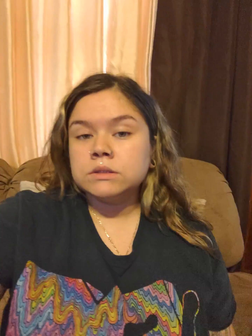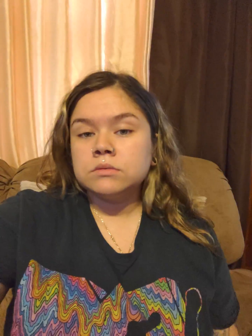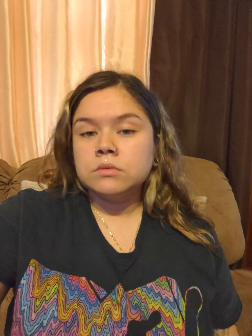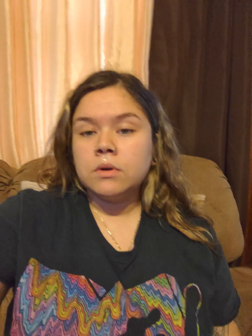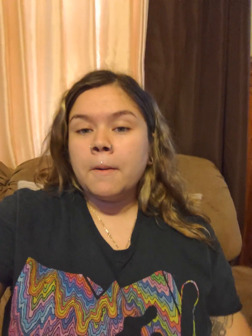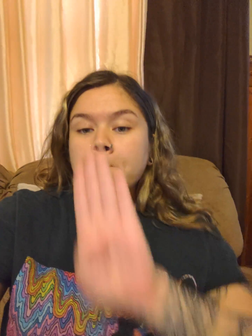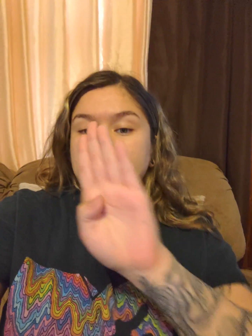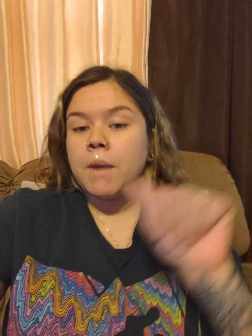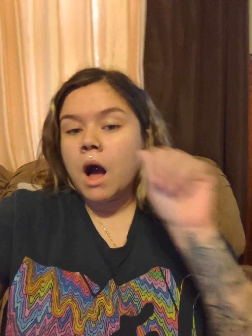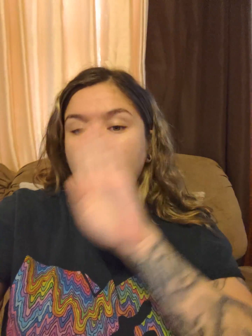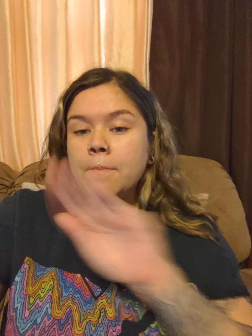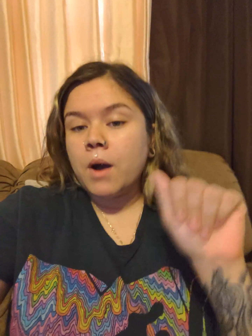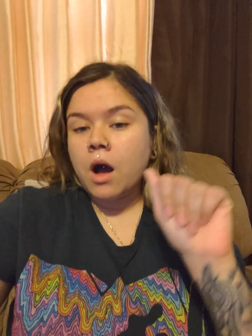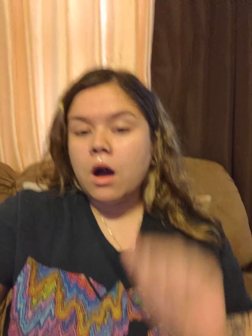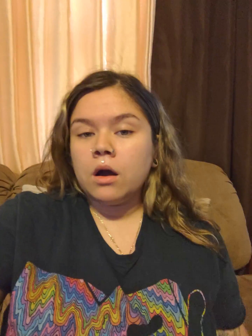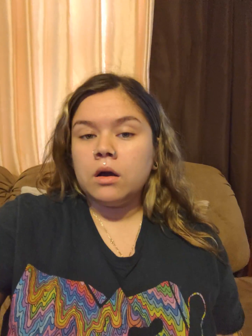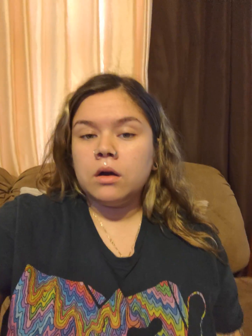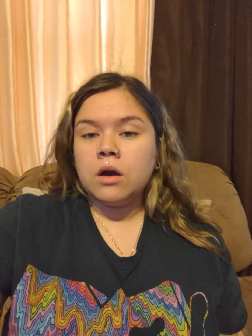baa baa